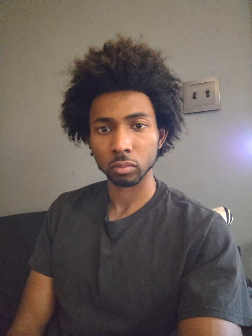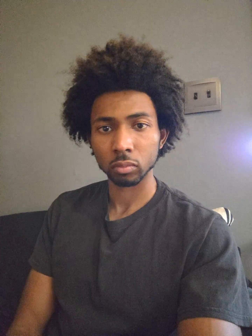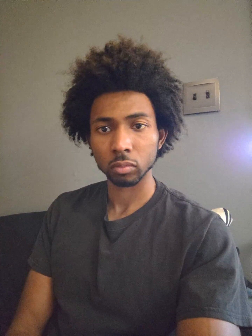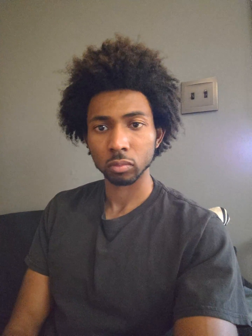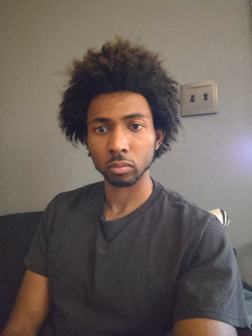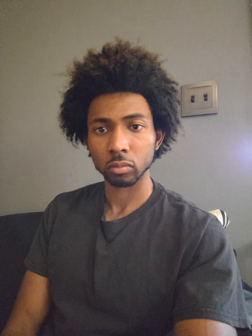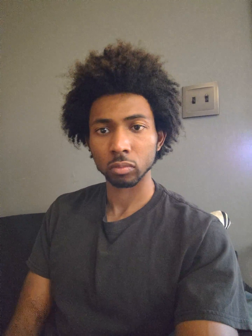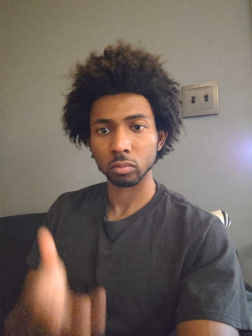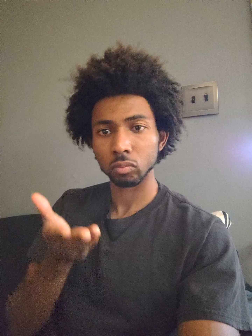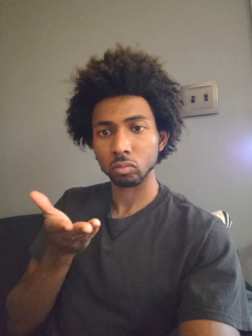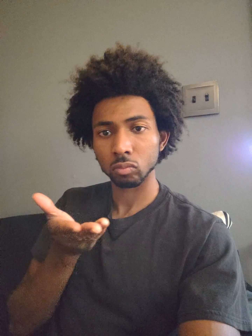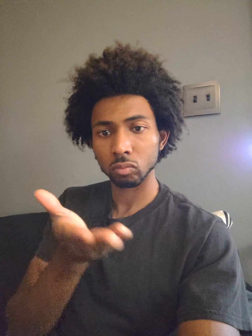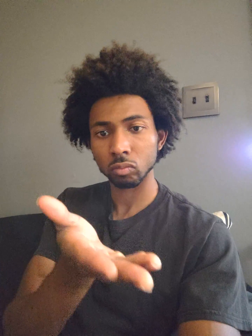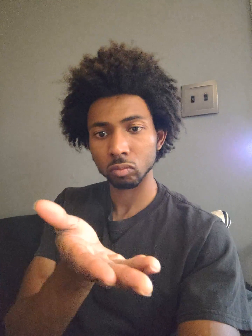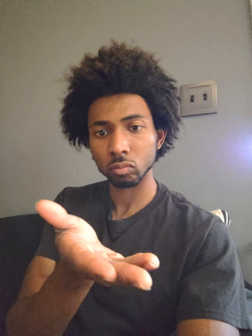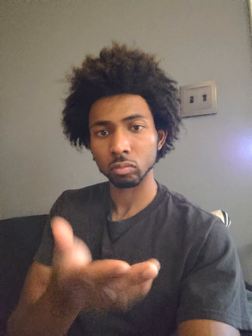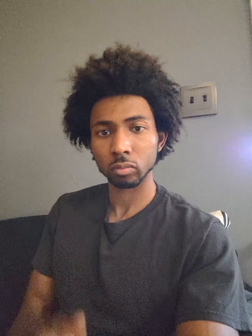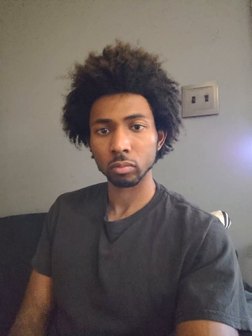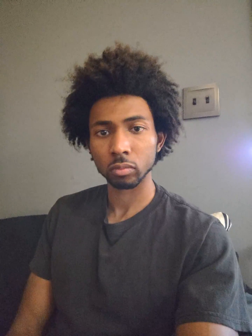oven